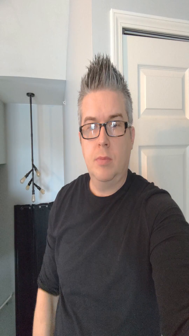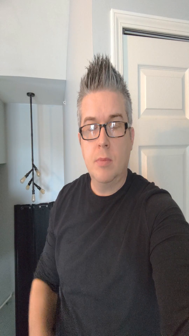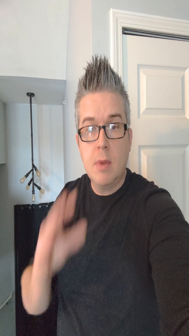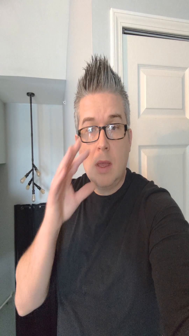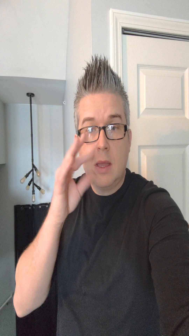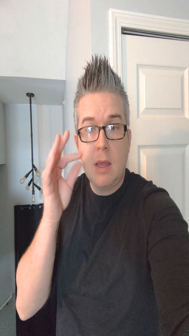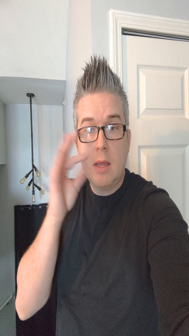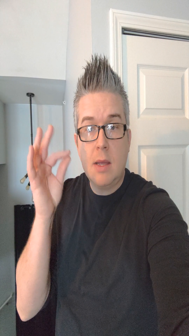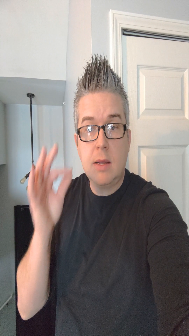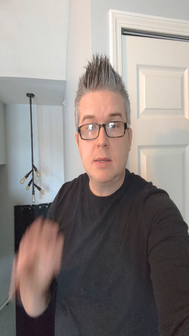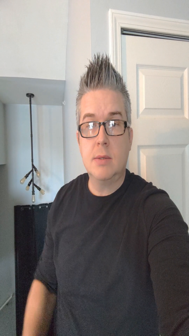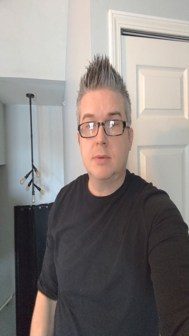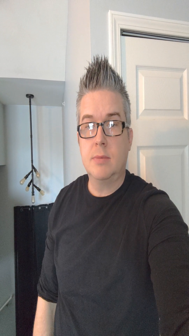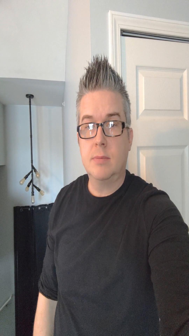cat